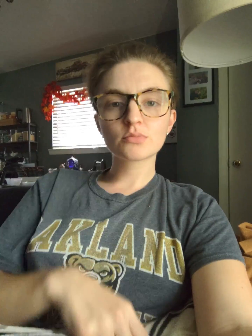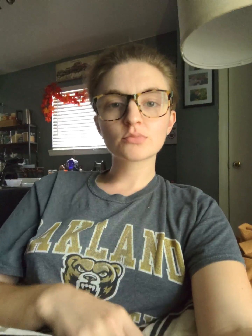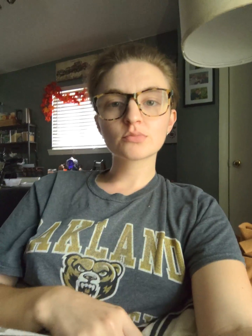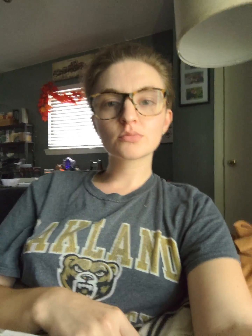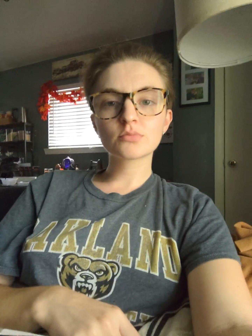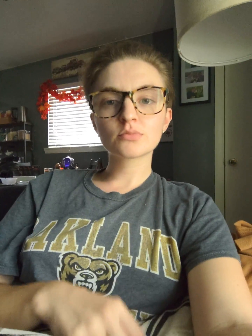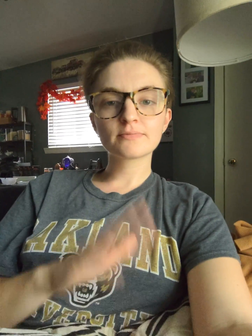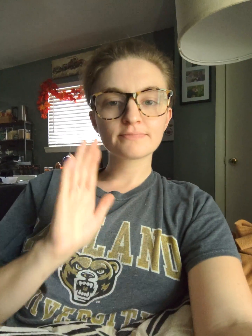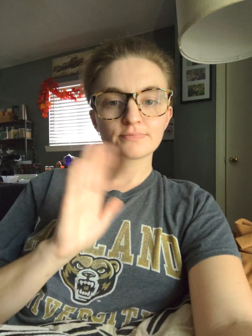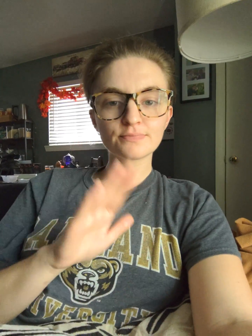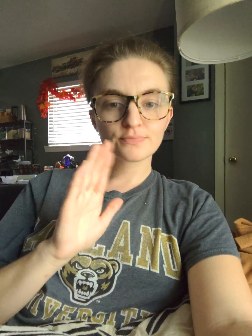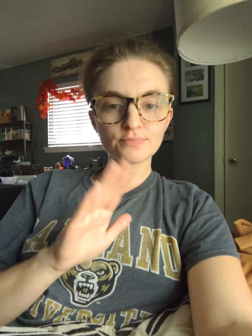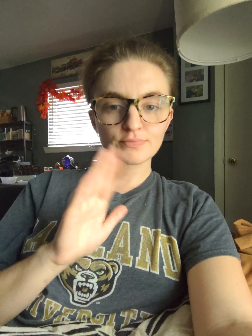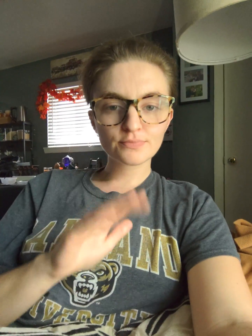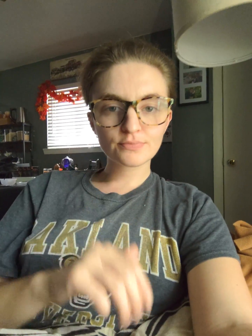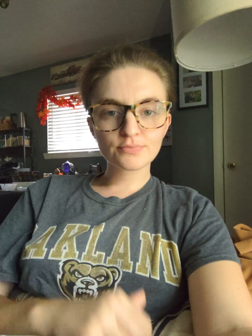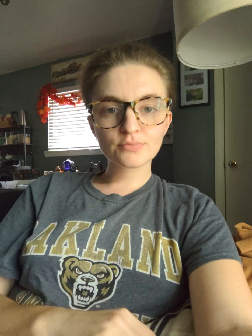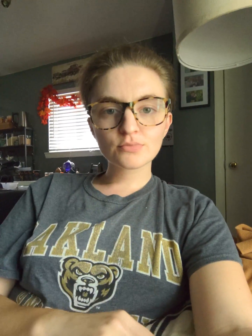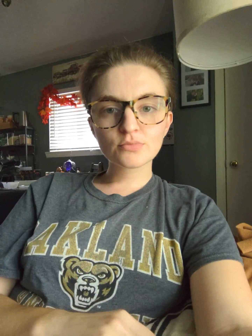clap